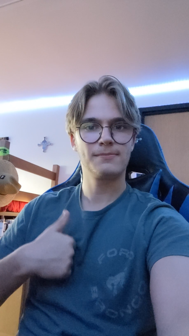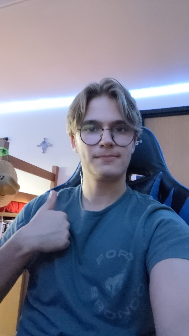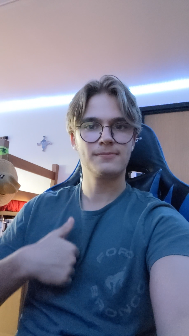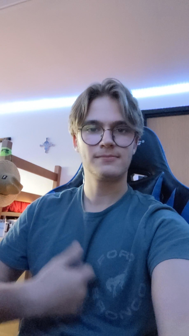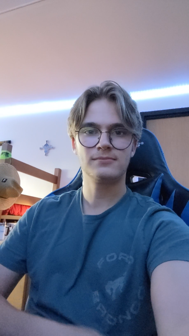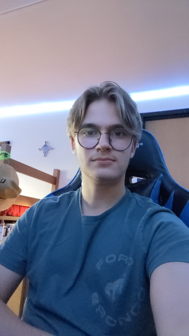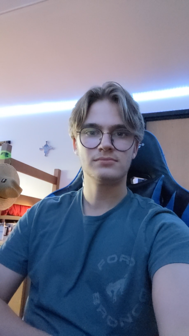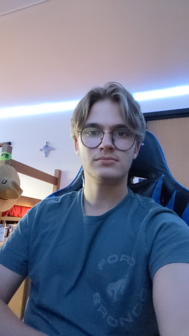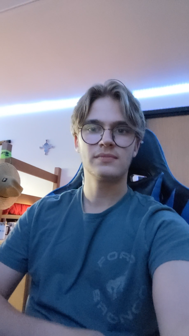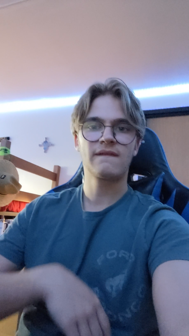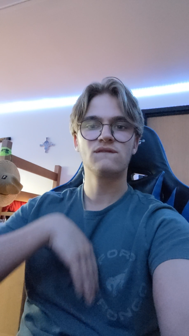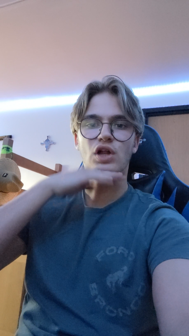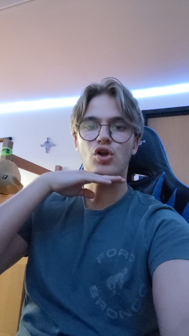full